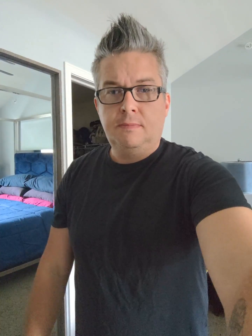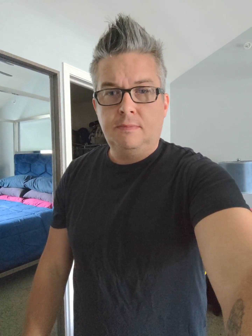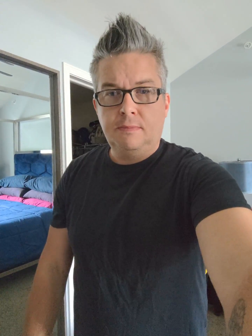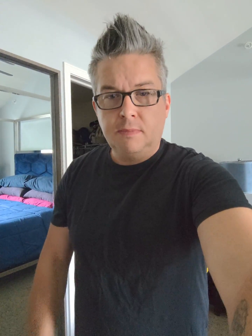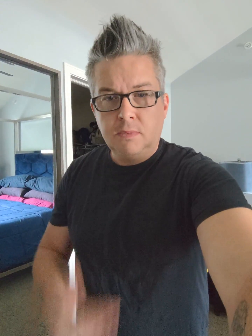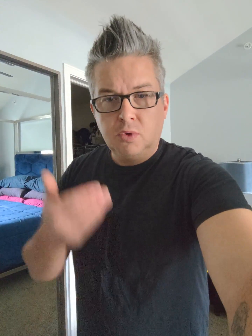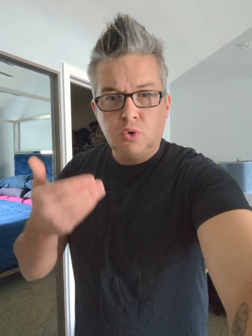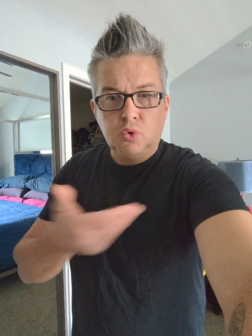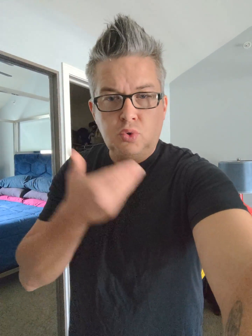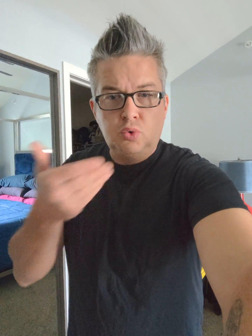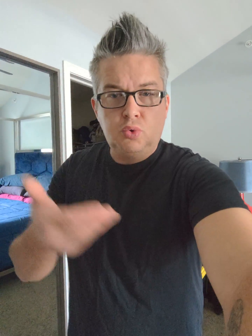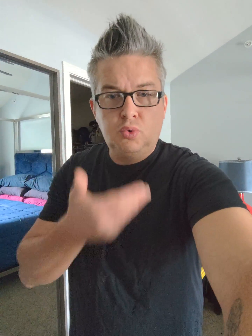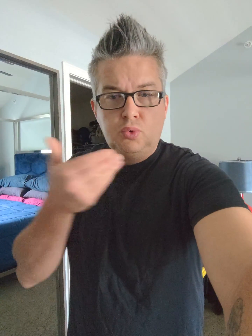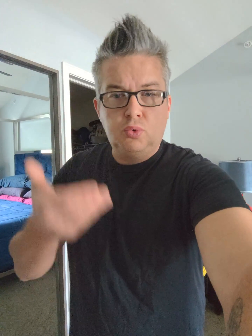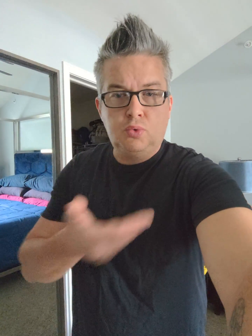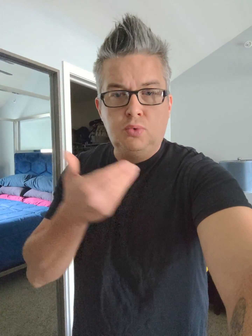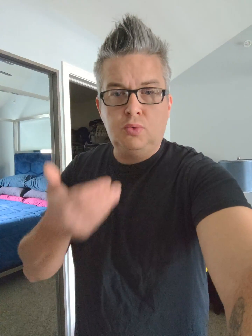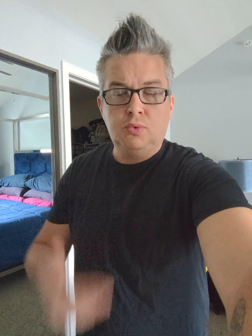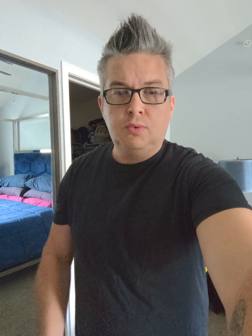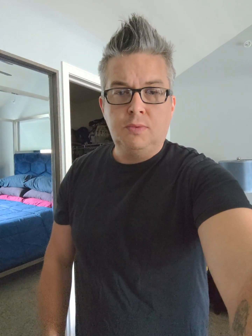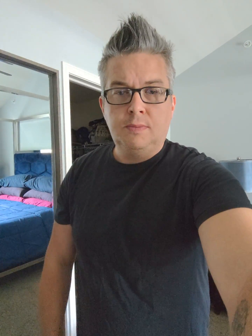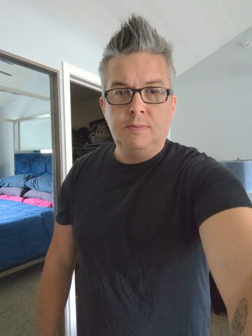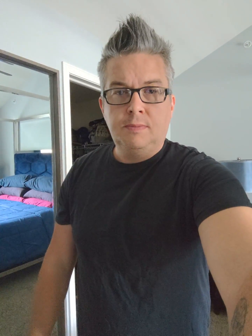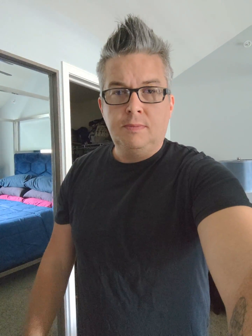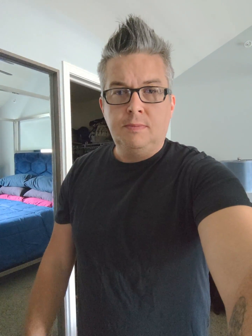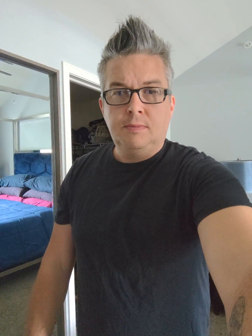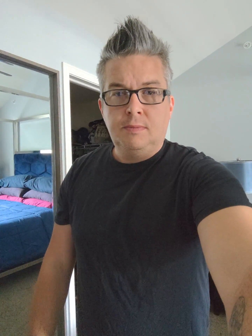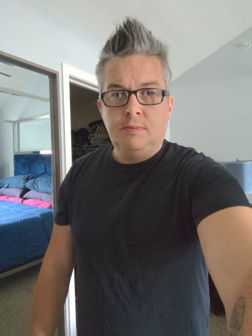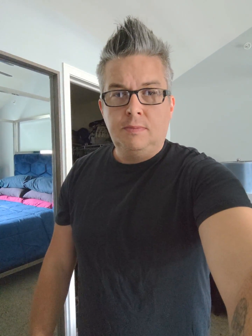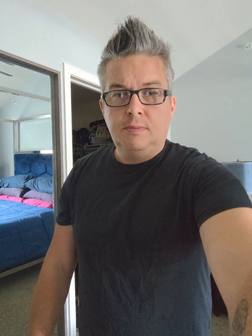new